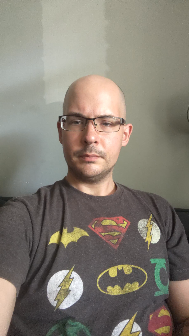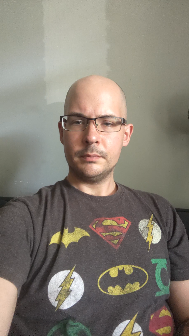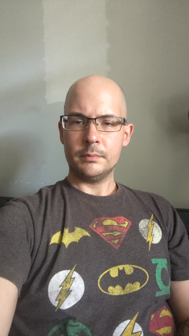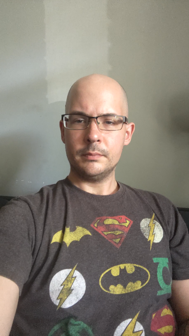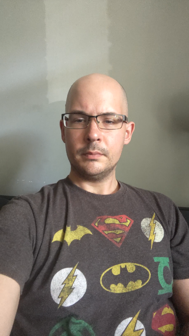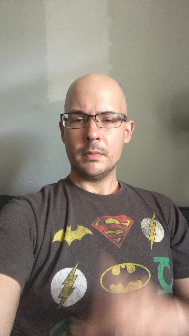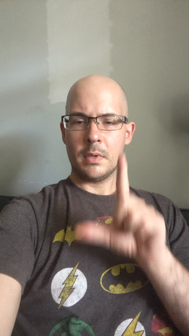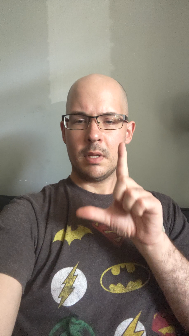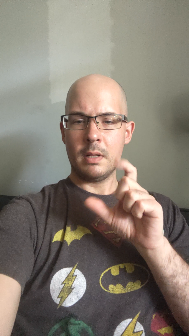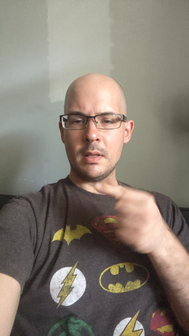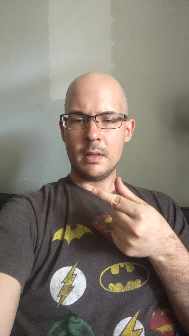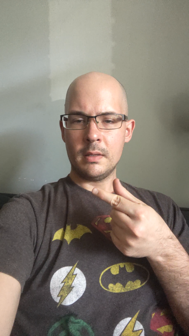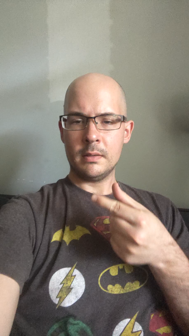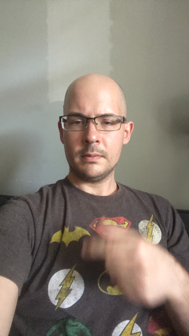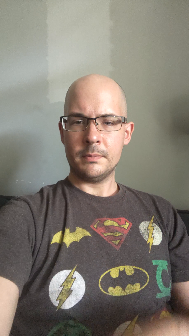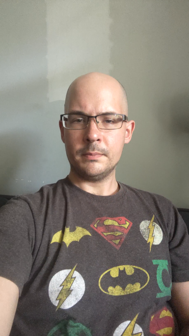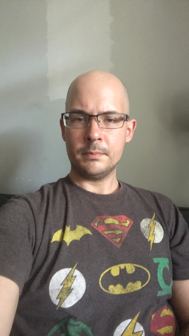leg